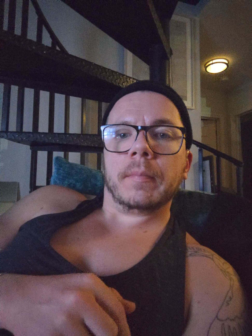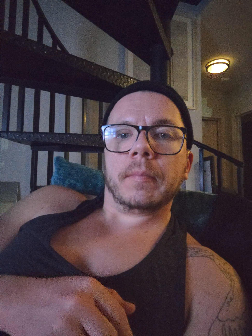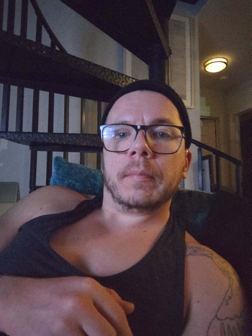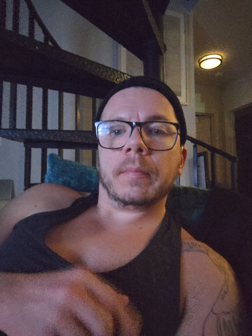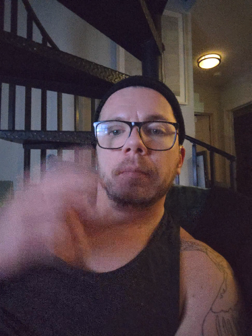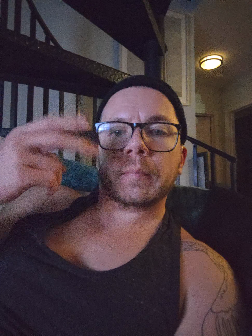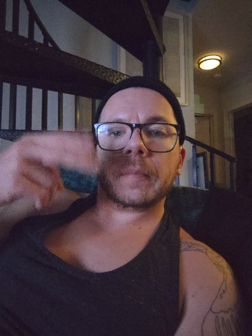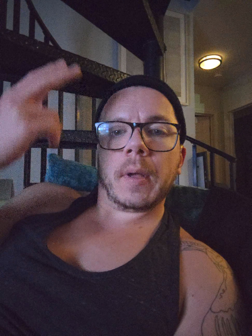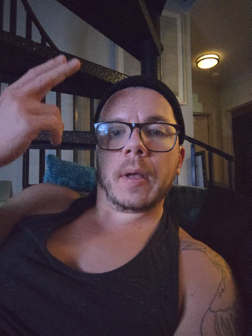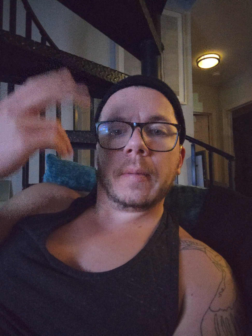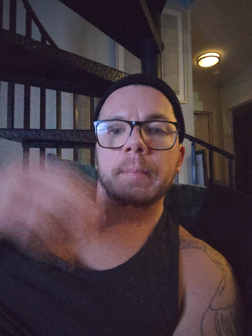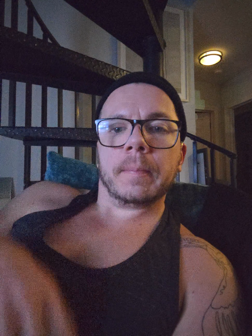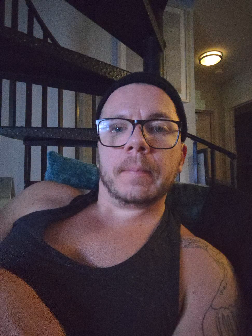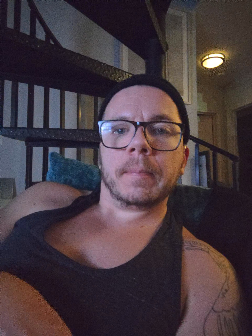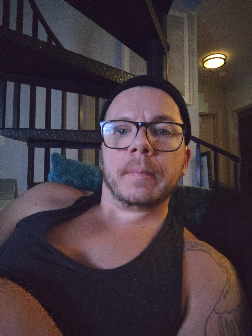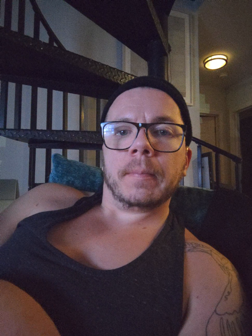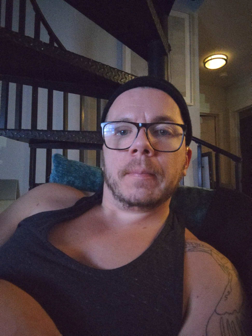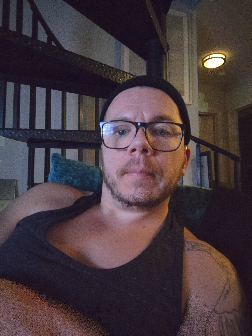high